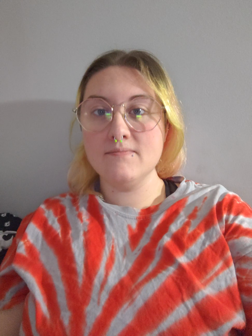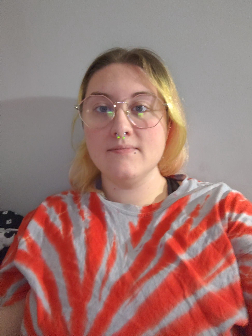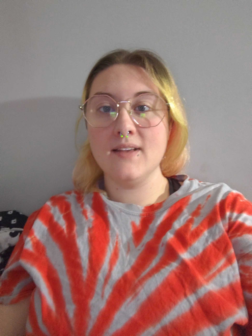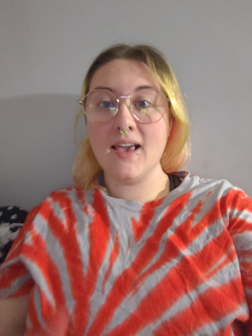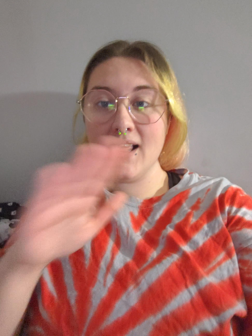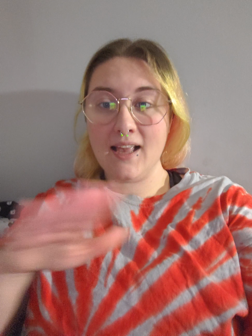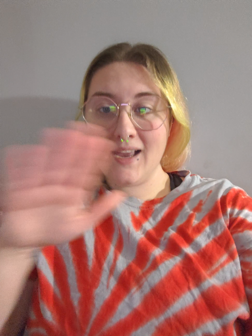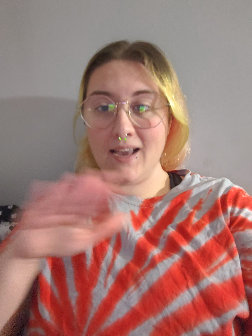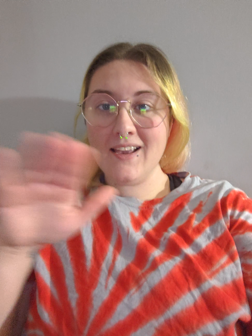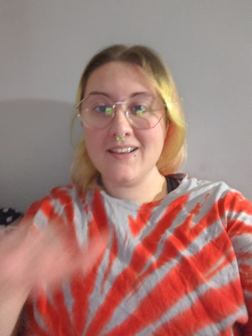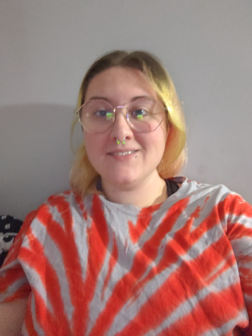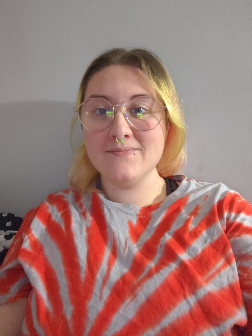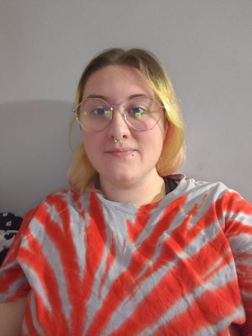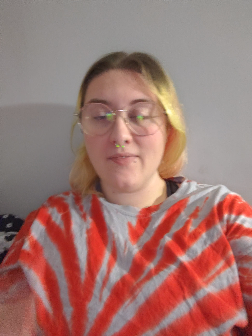clean